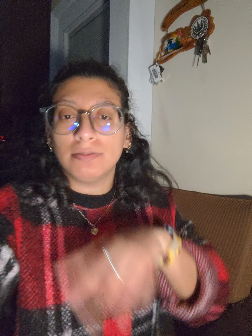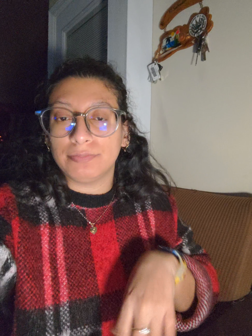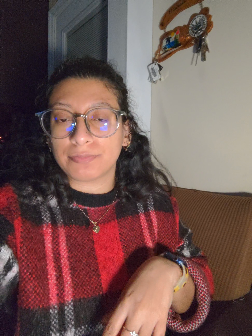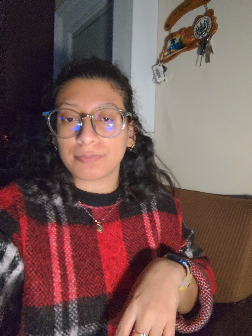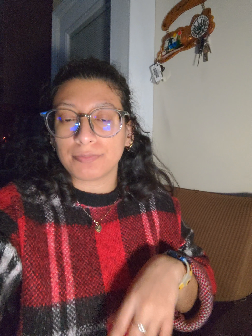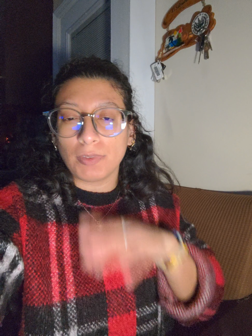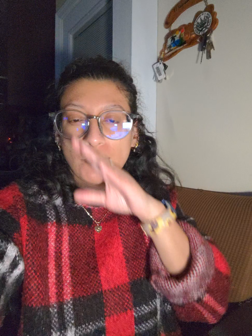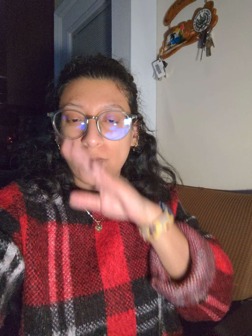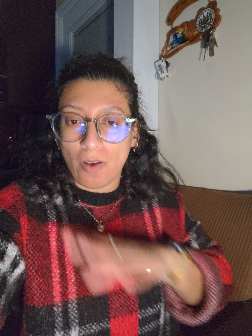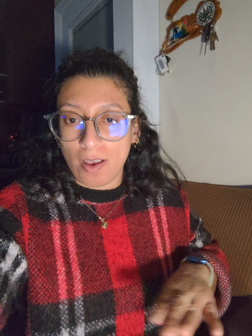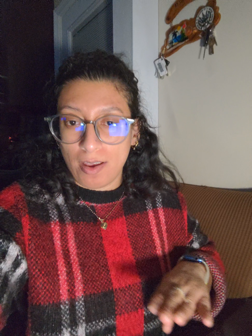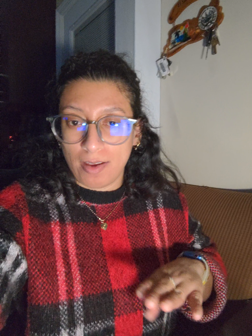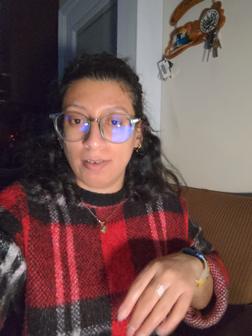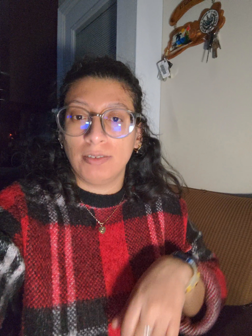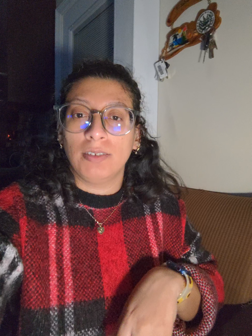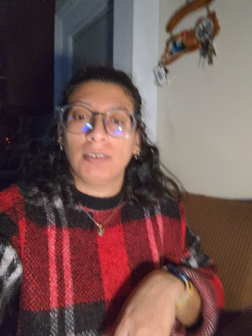quiet